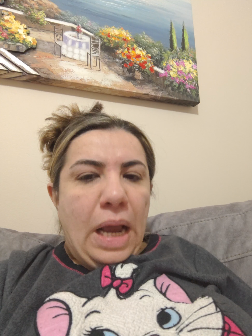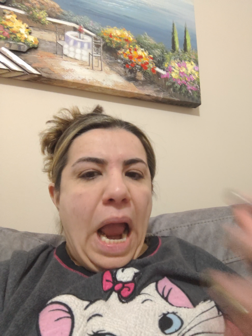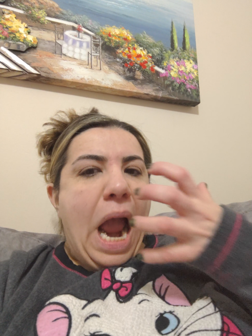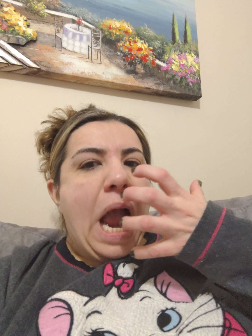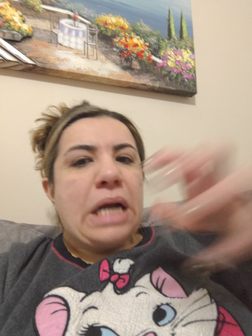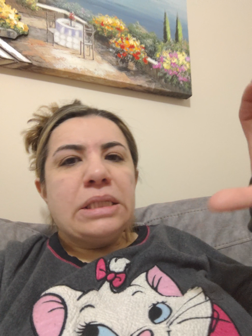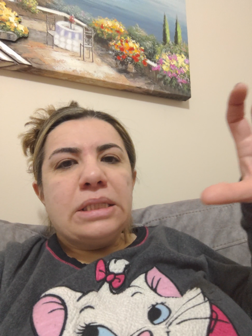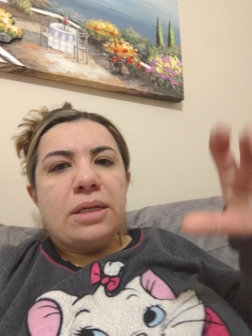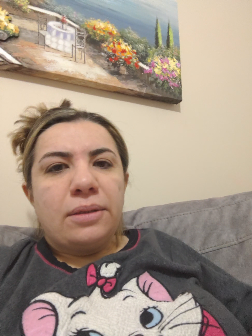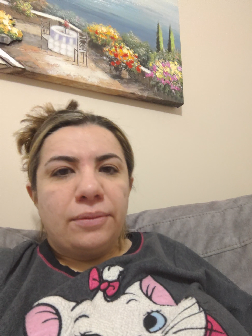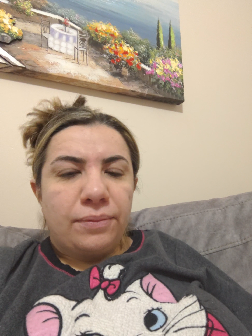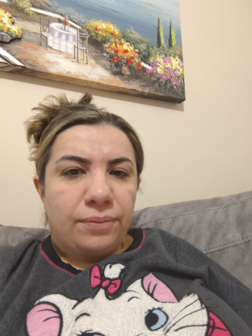hot